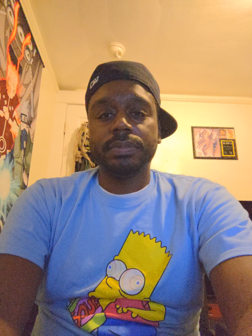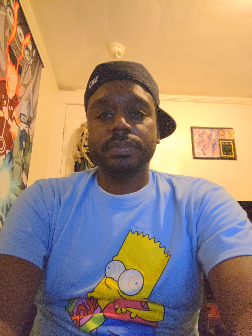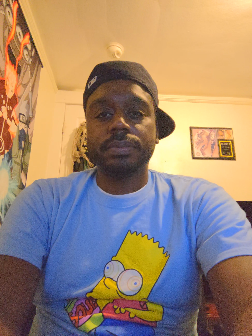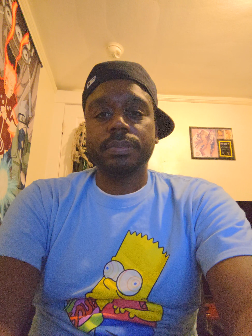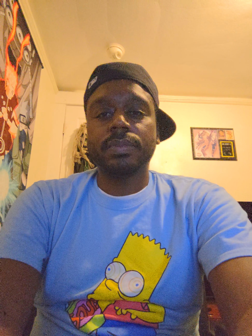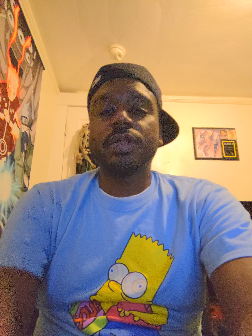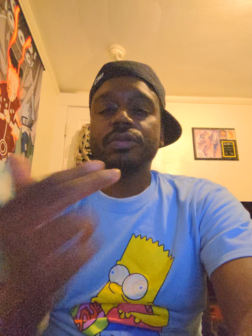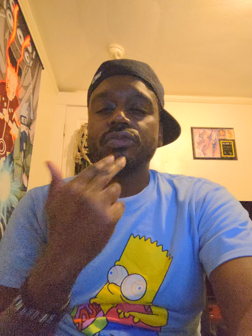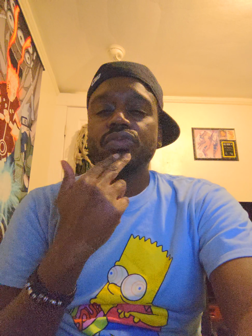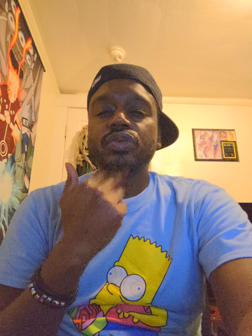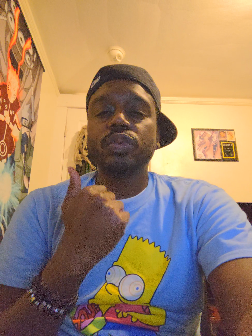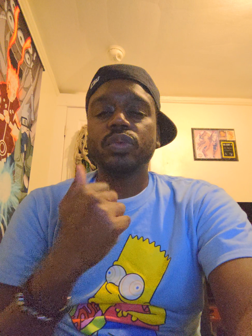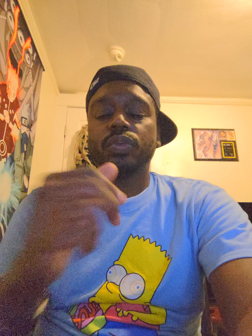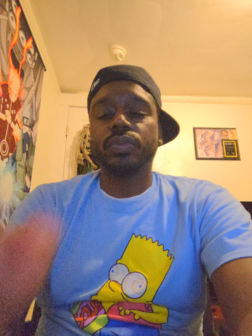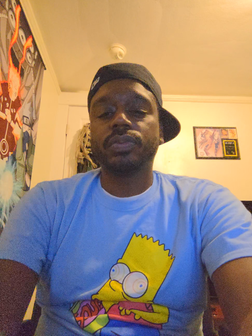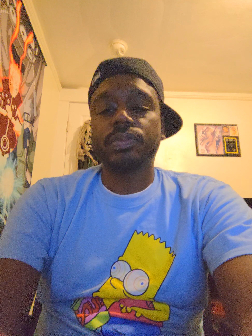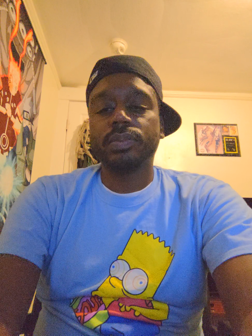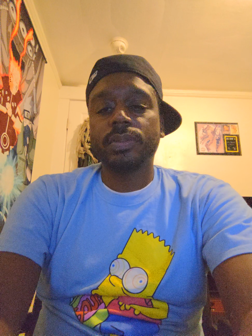cute